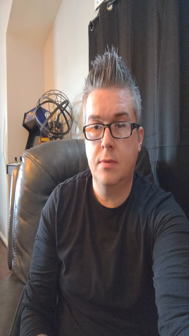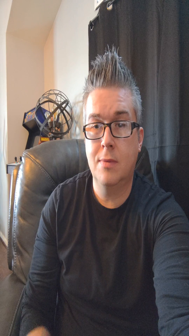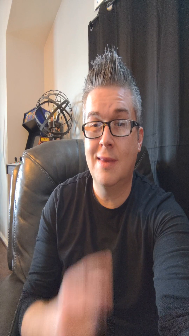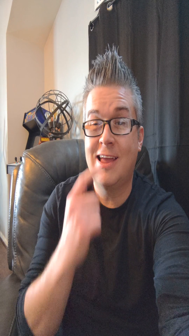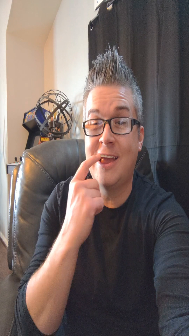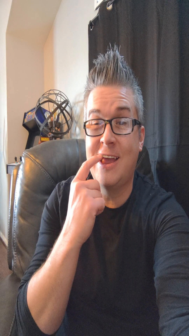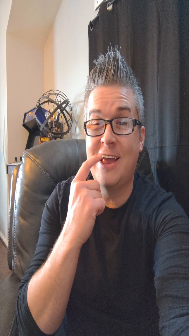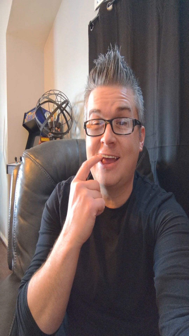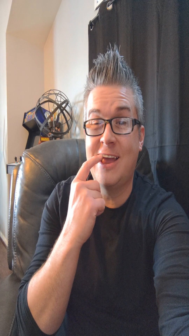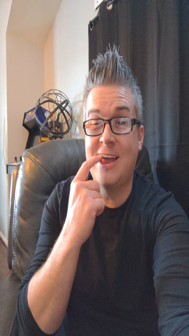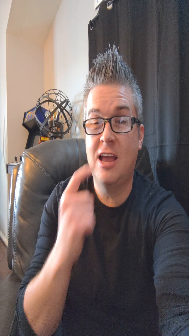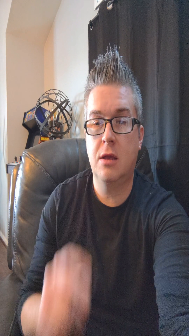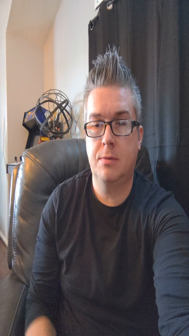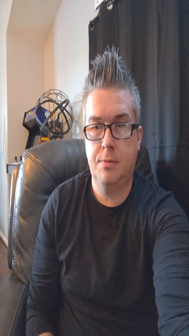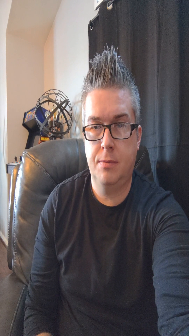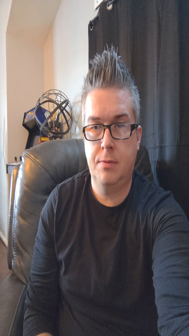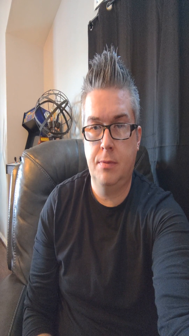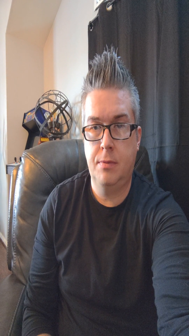tooth